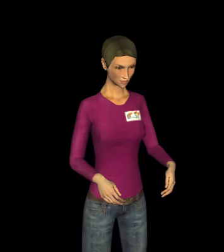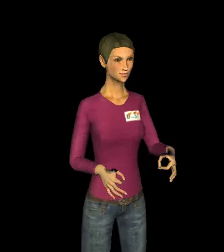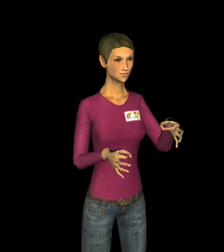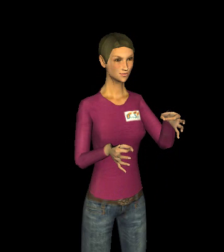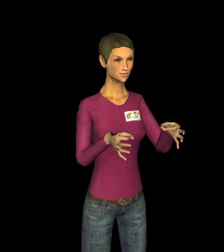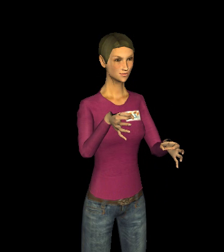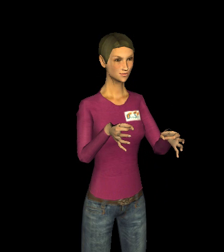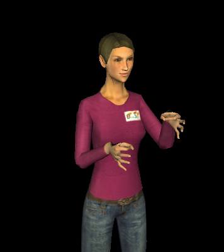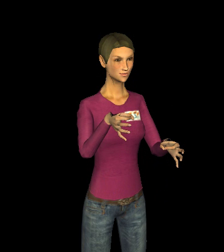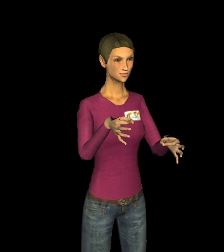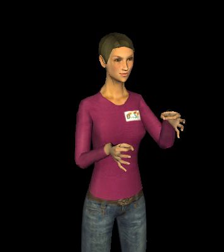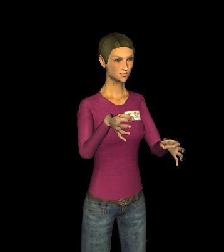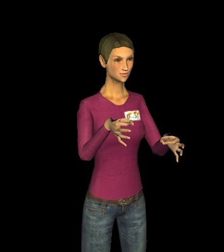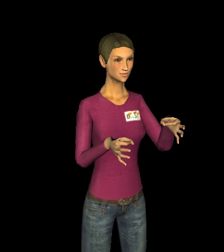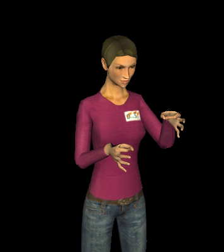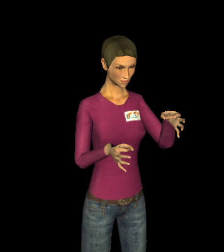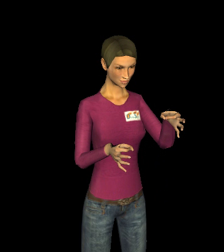قاض